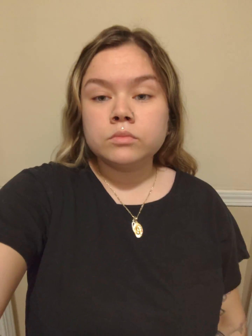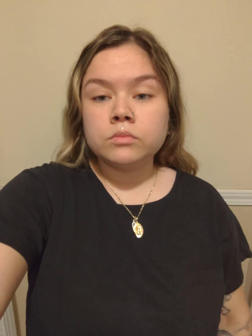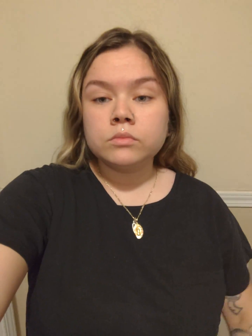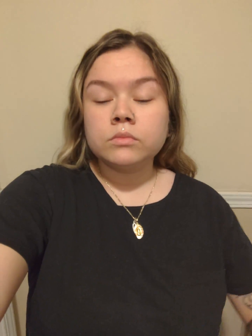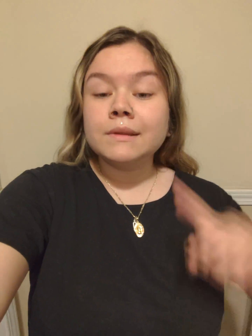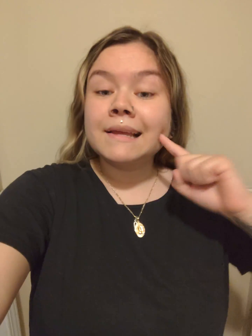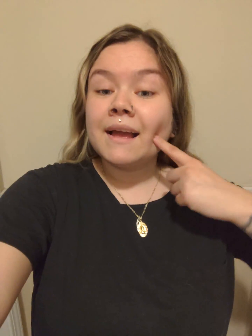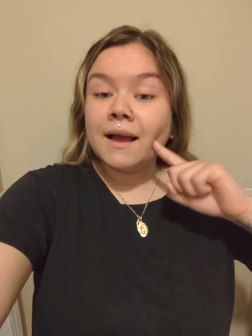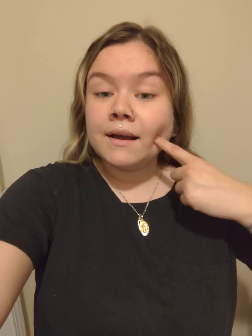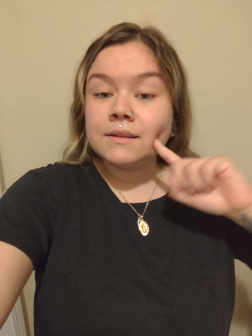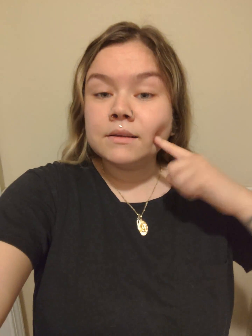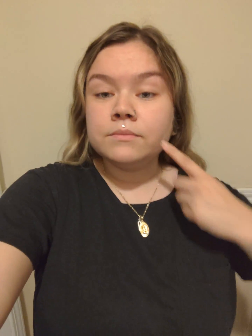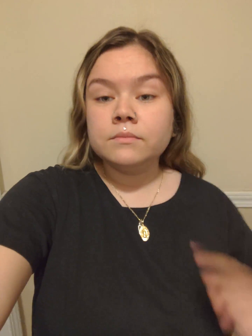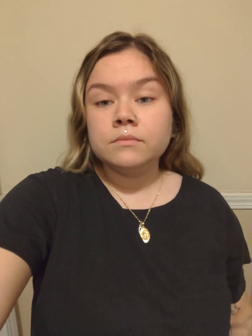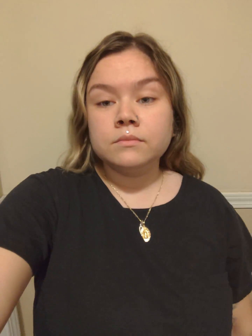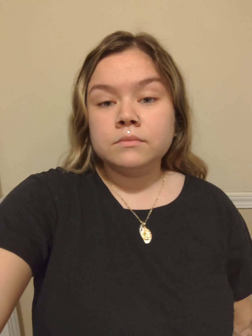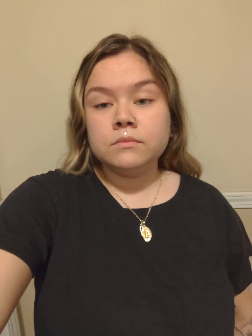candy